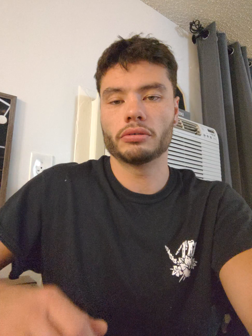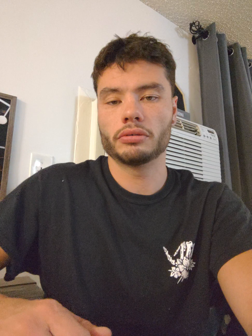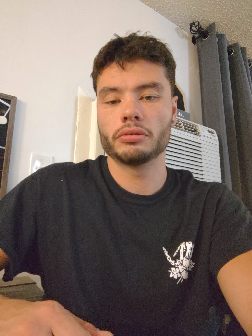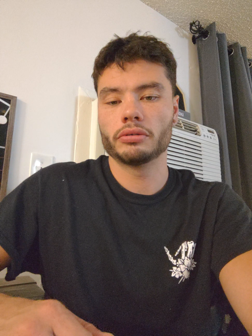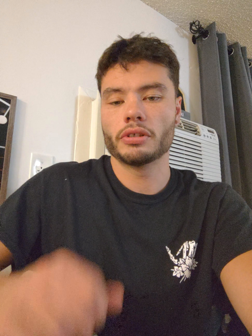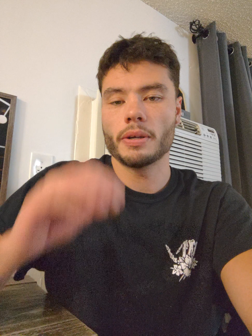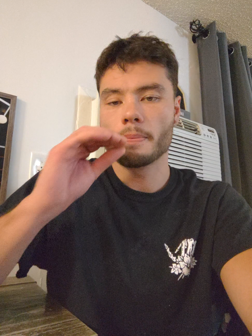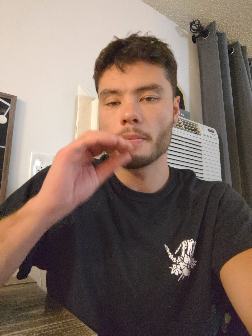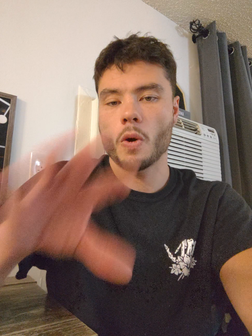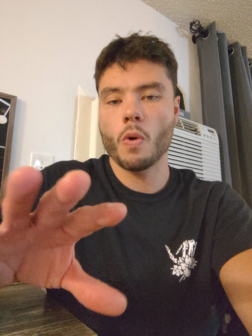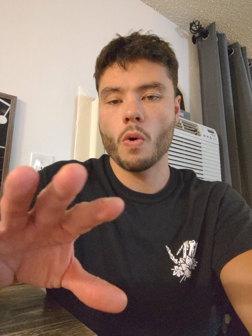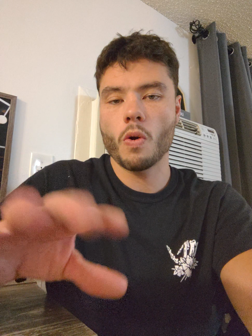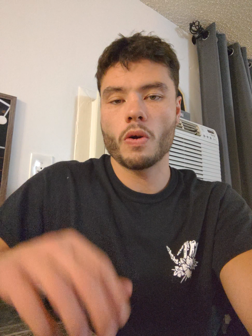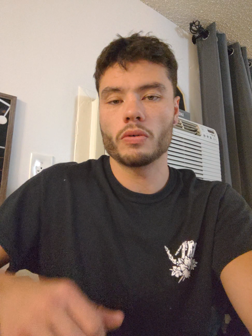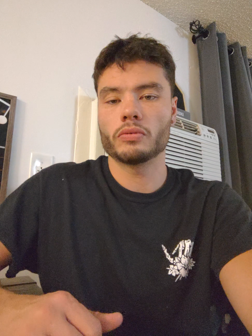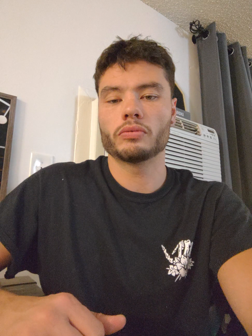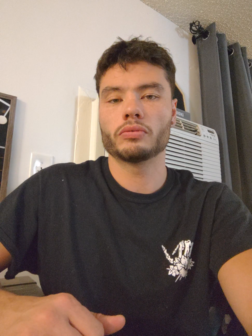blow